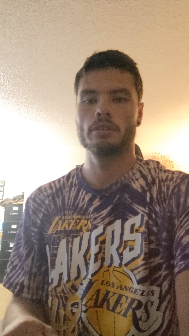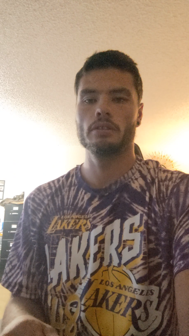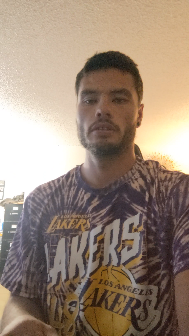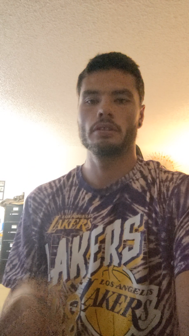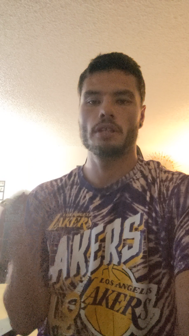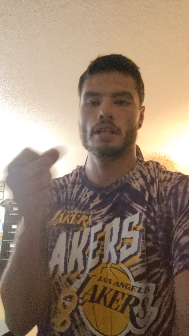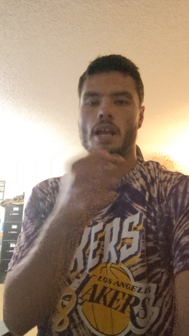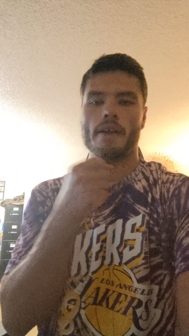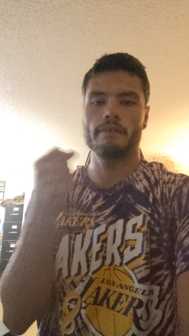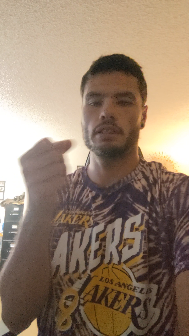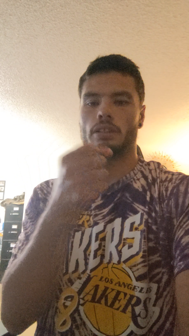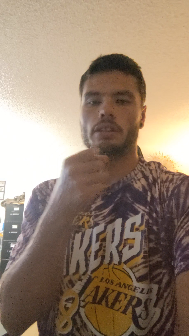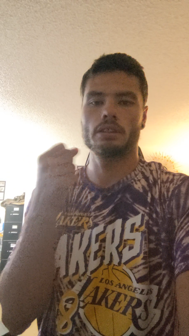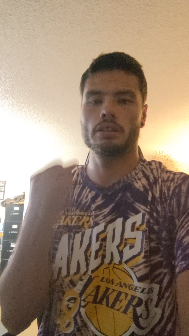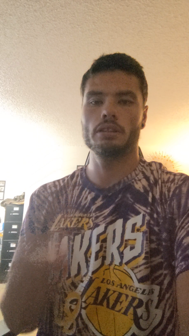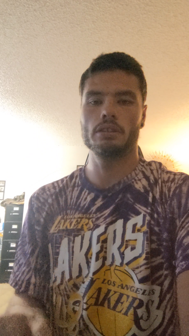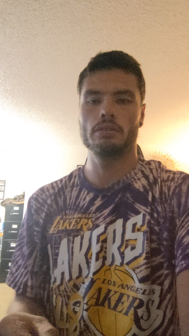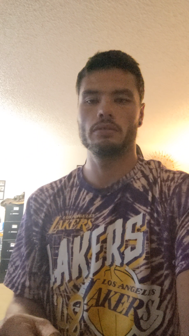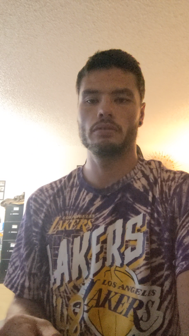coffee